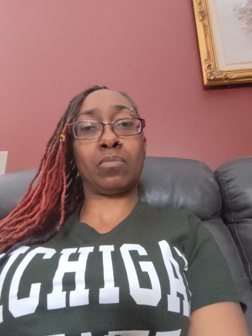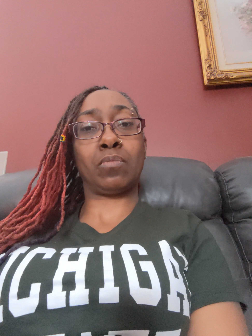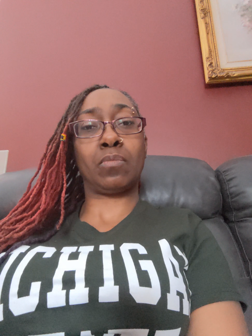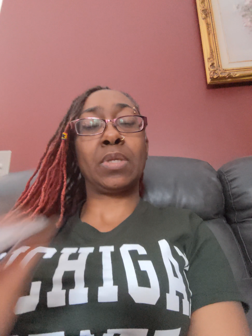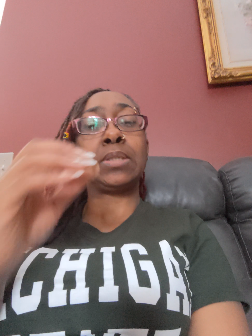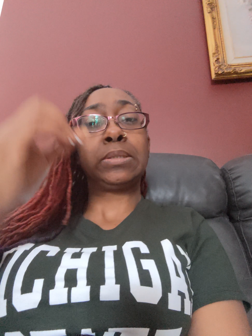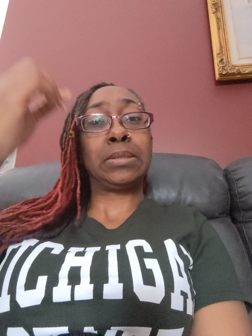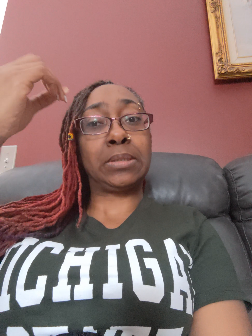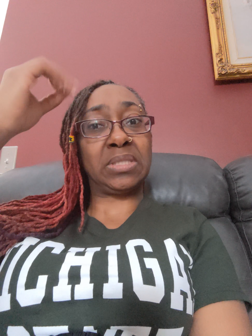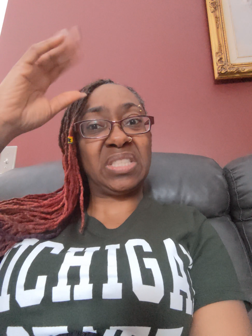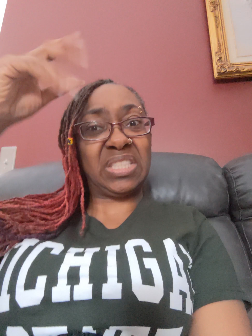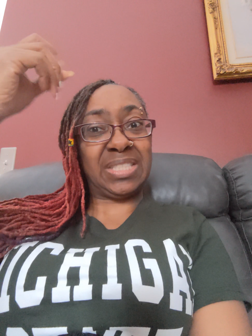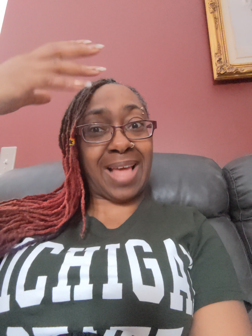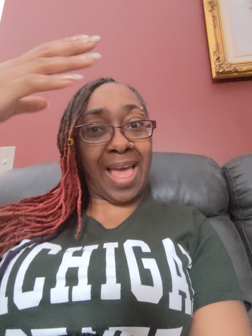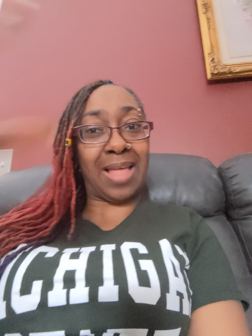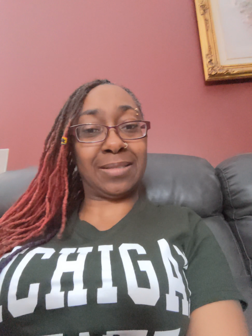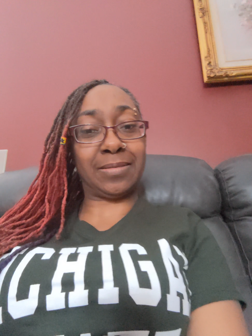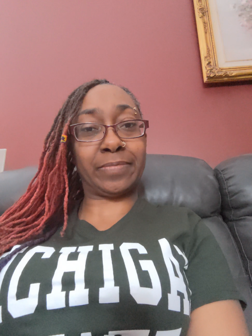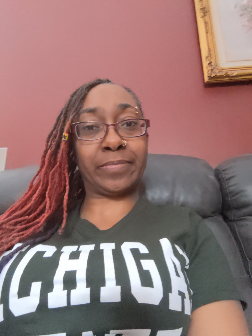sun